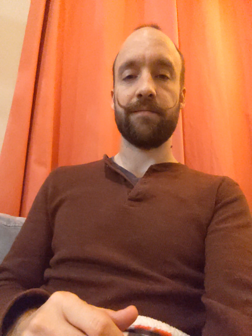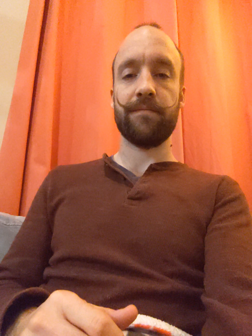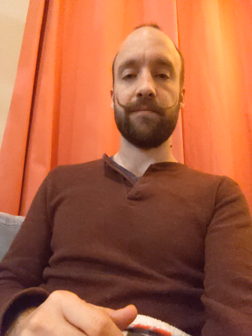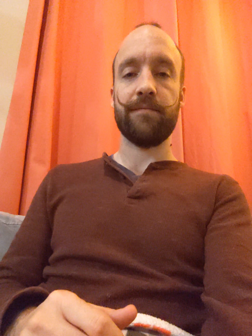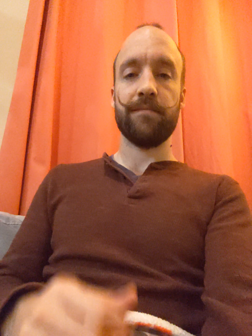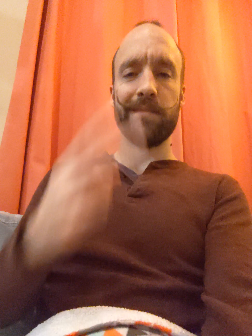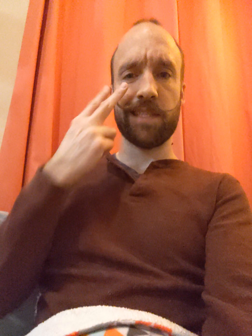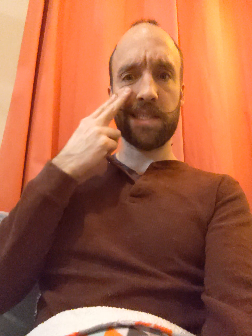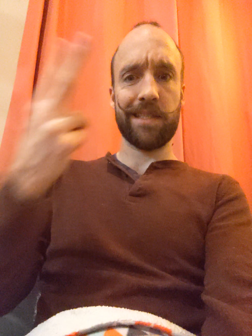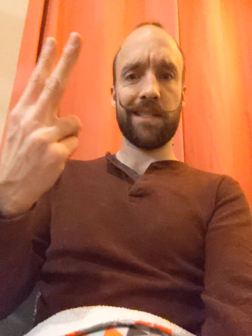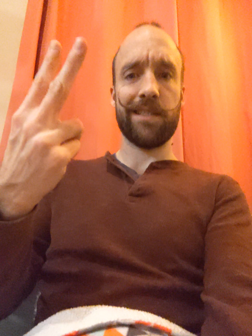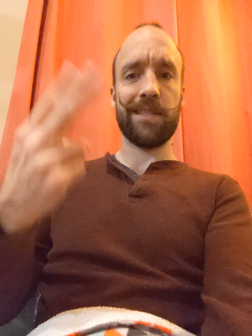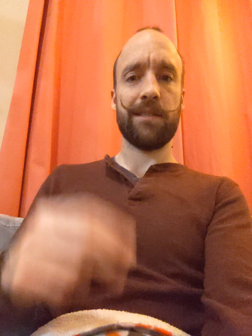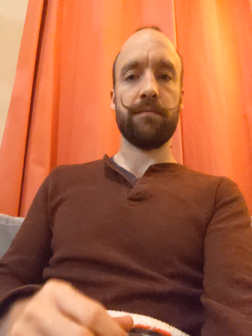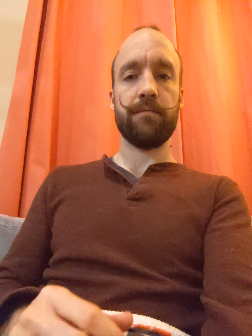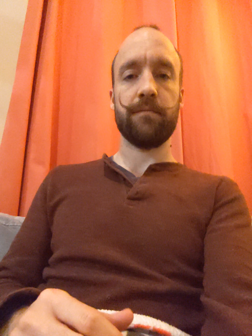see